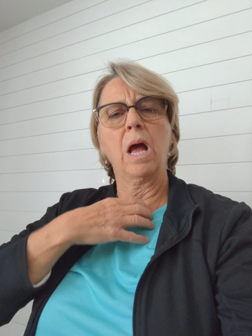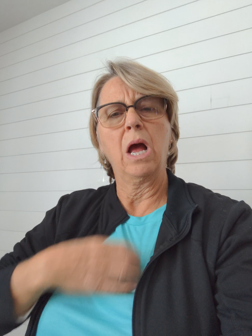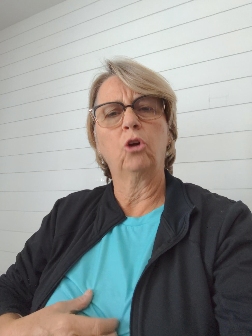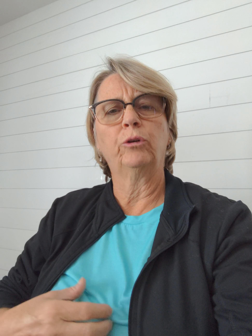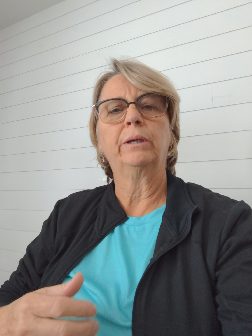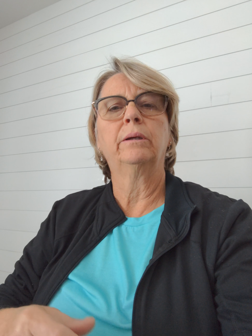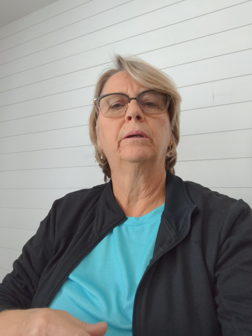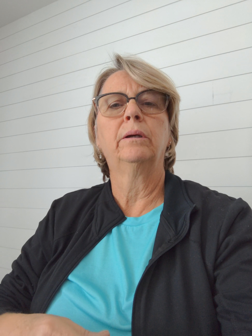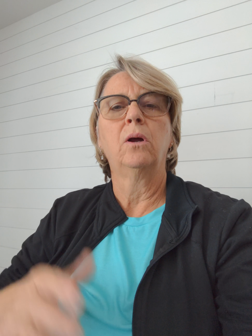hungry